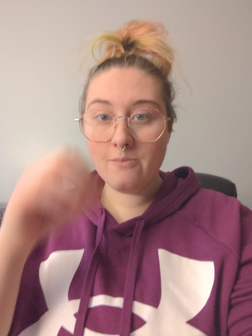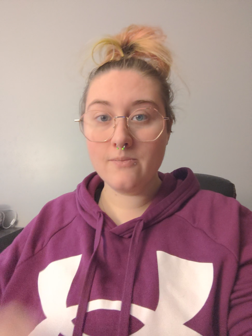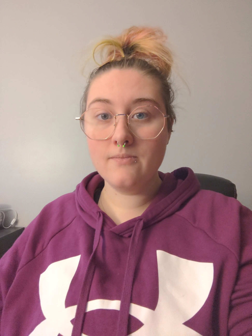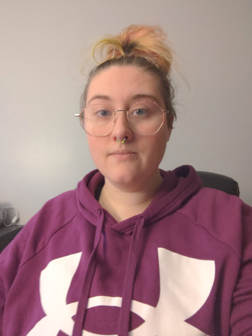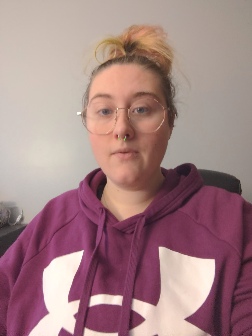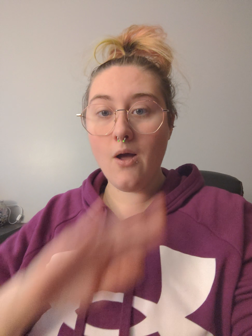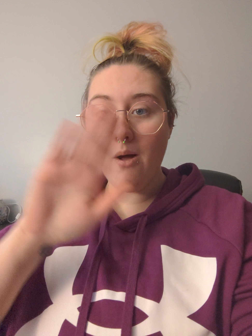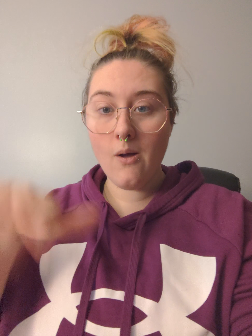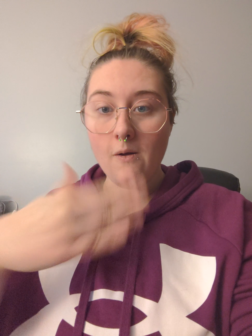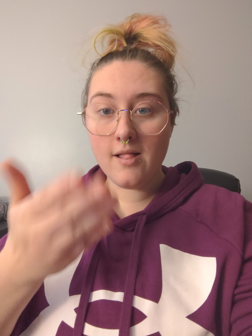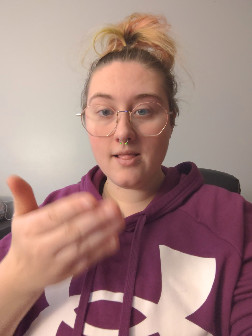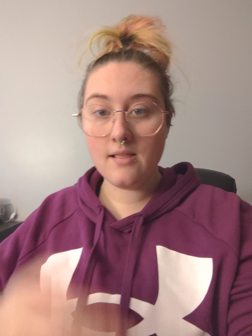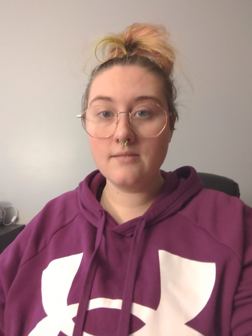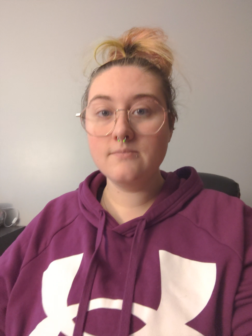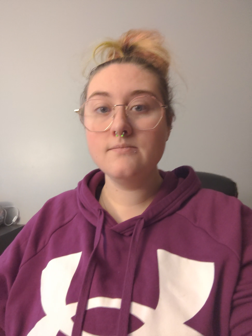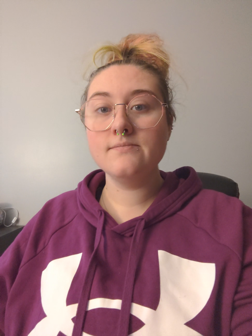all